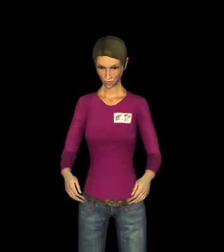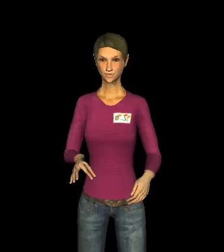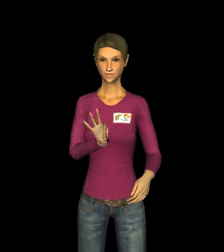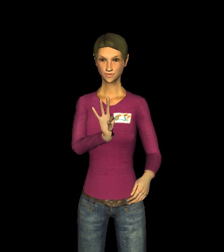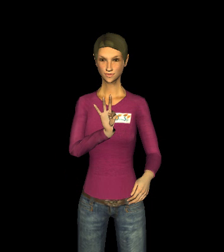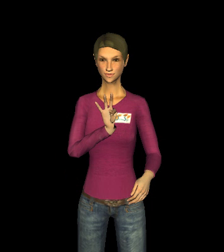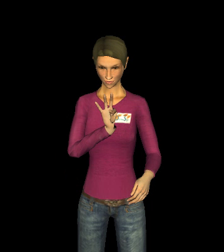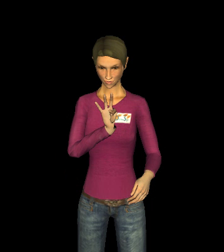دعوة